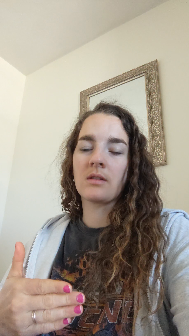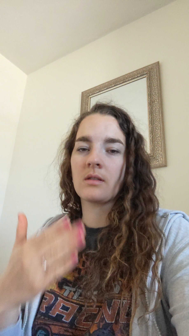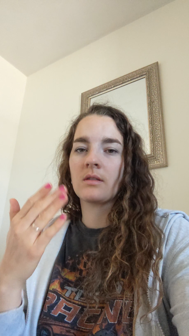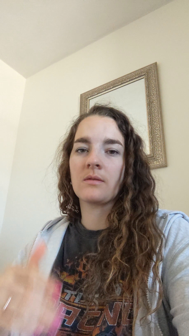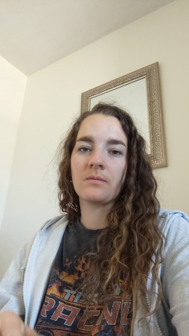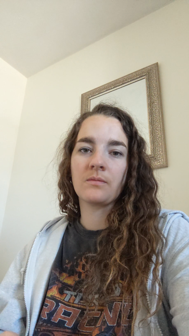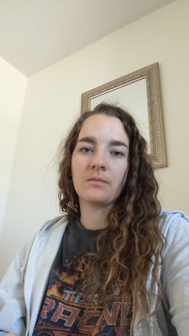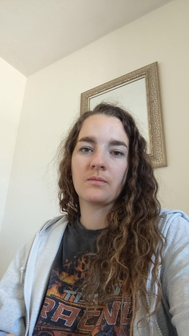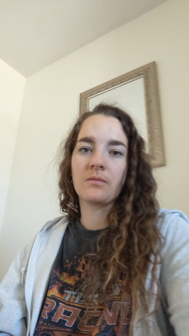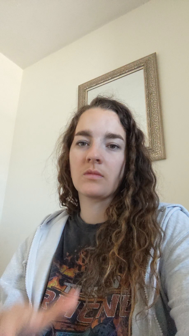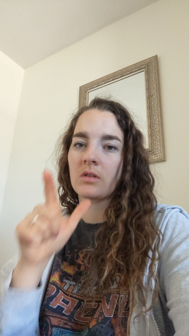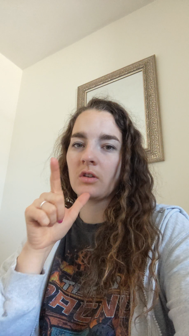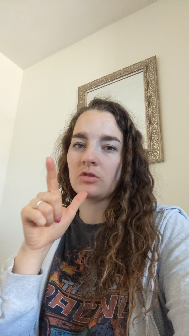lunch